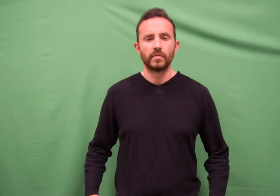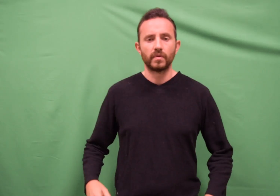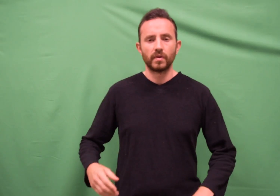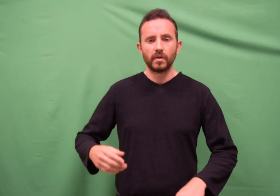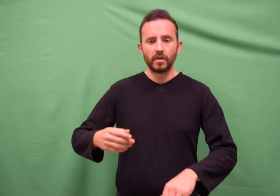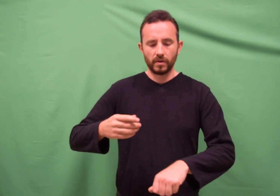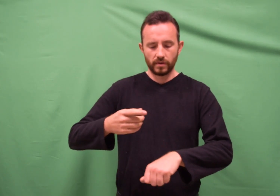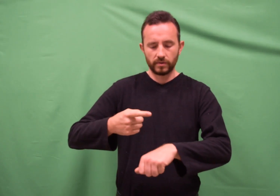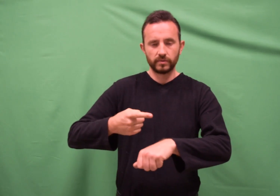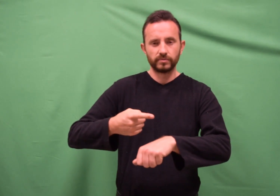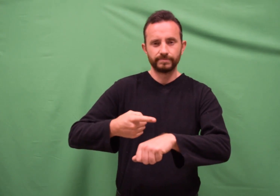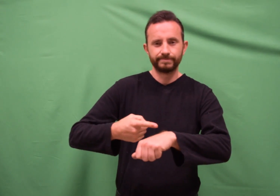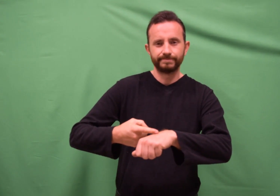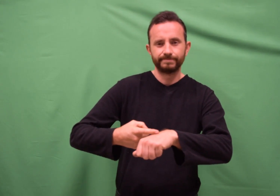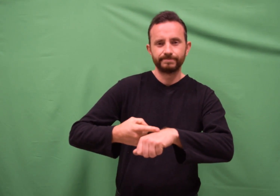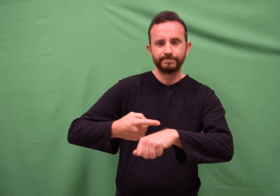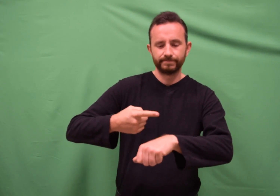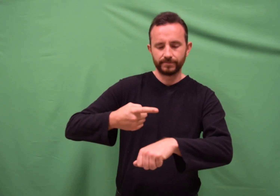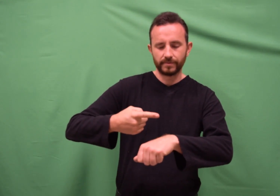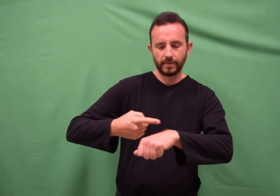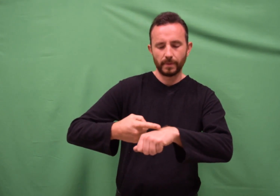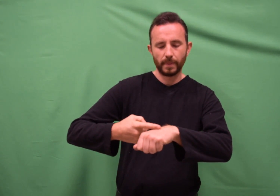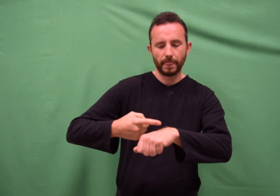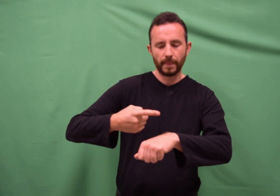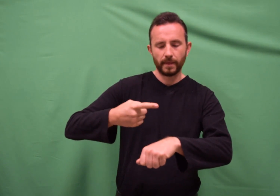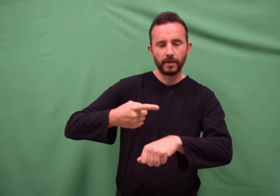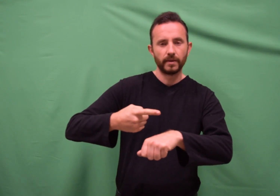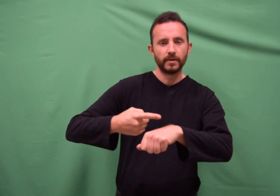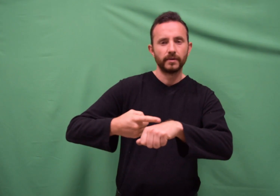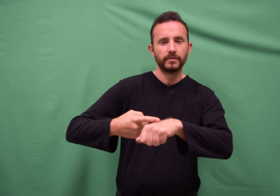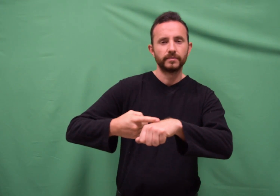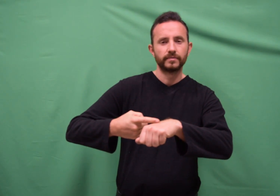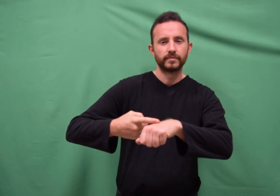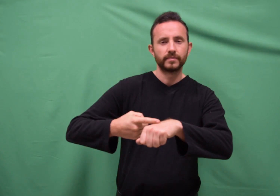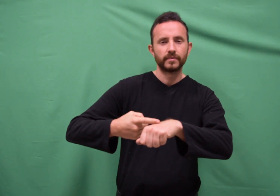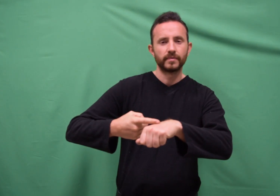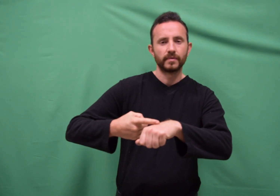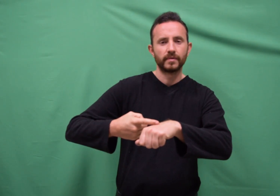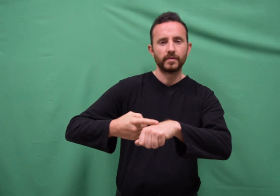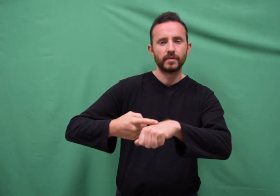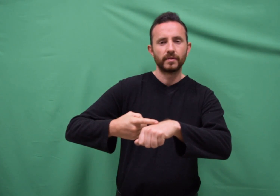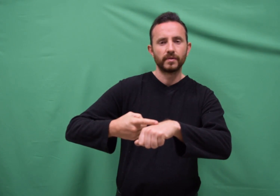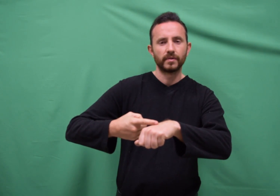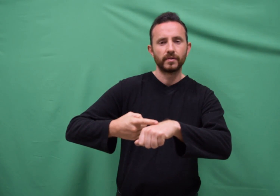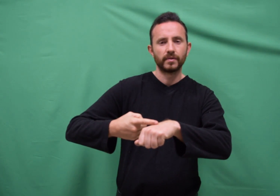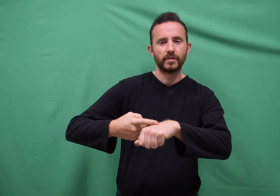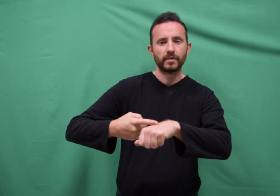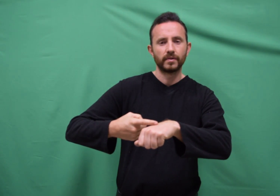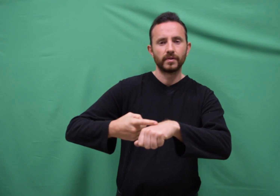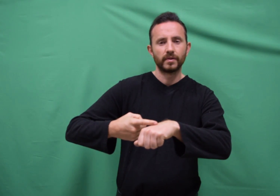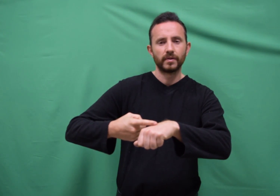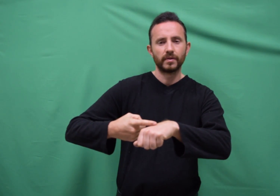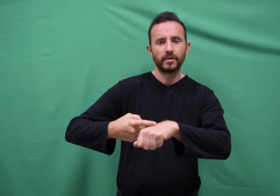enfermo